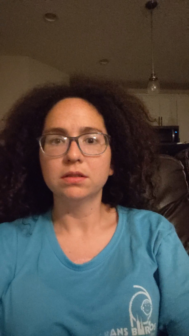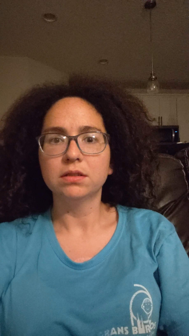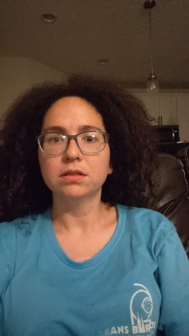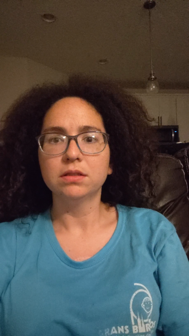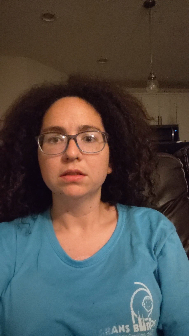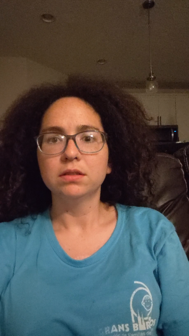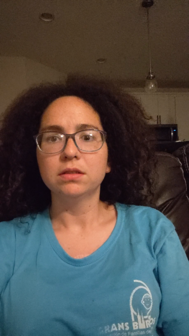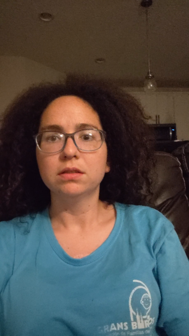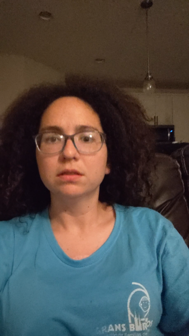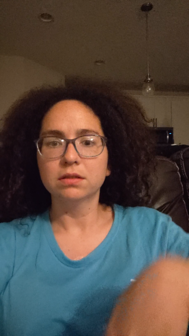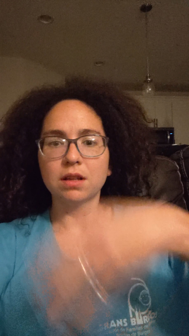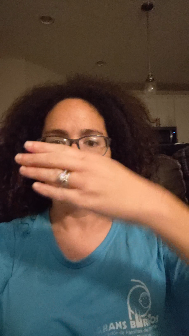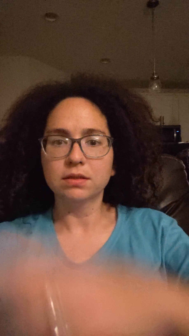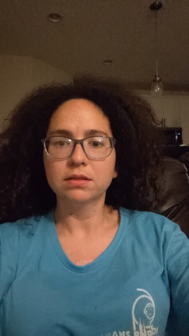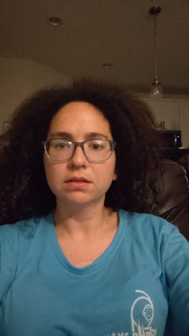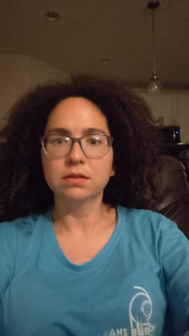kick